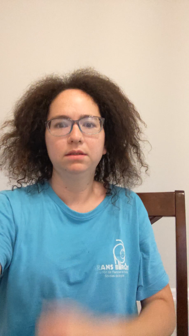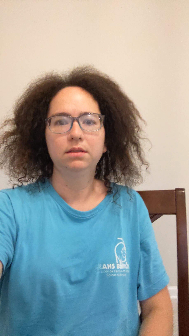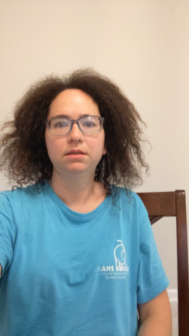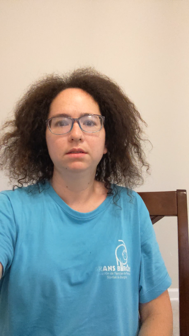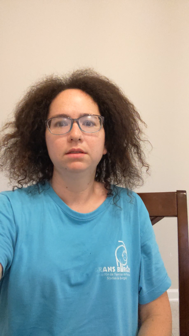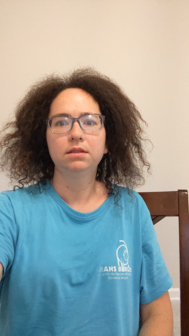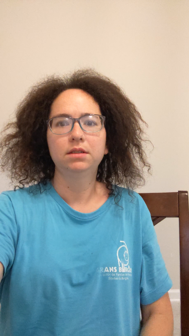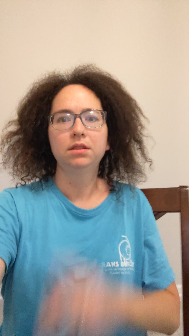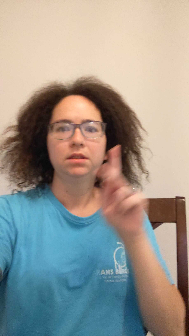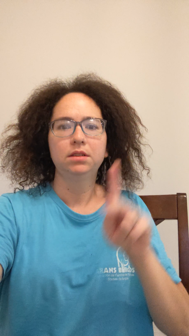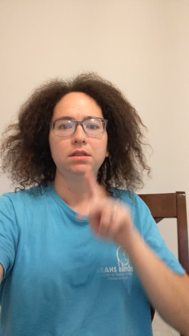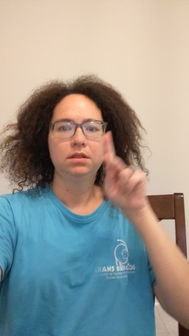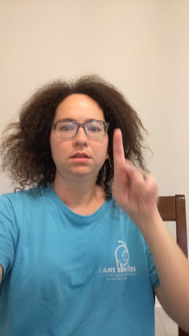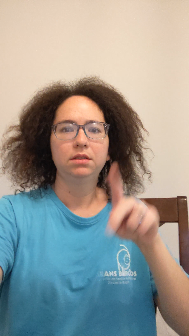people